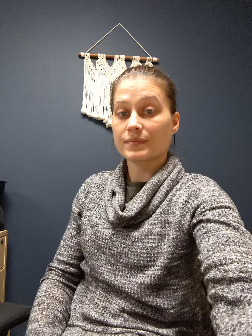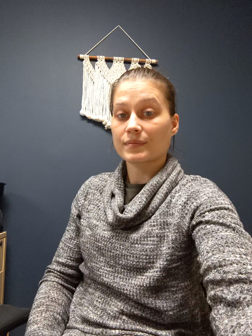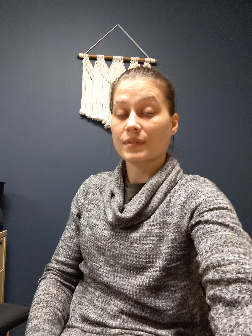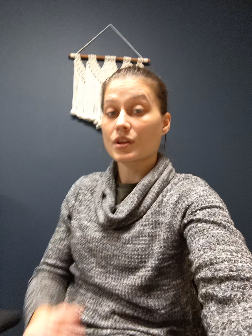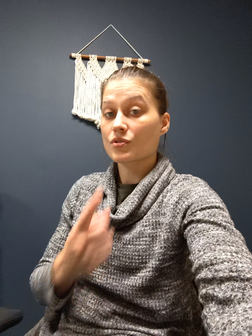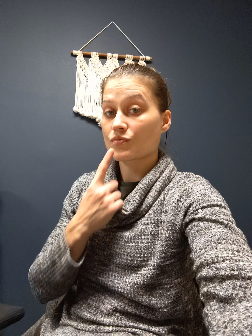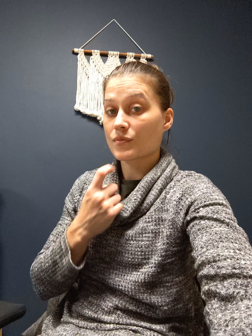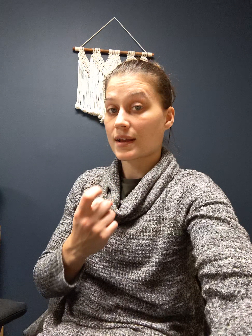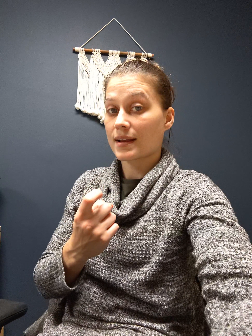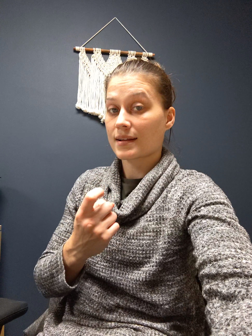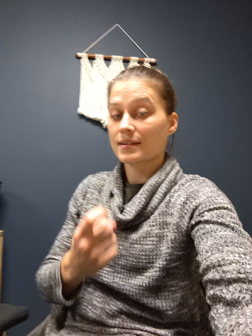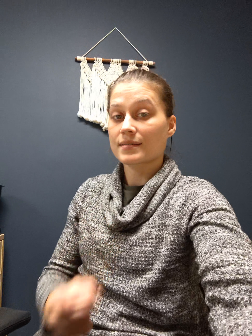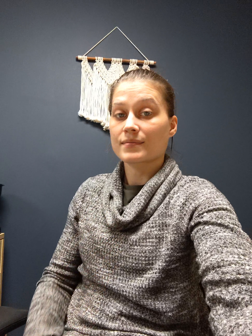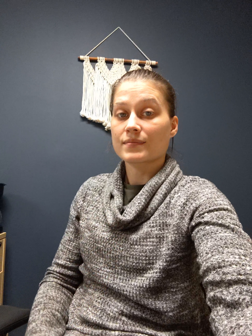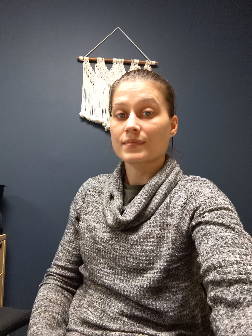red